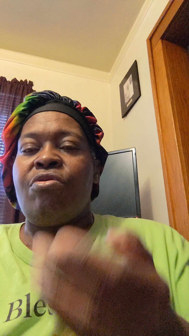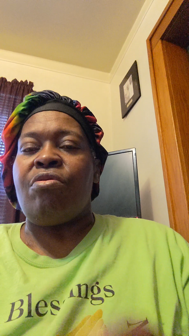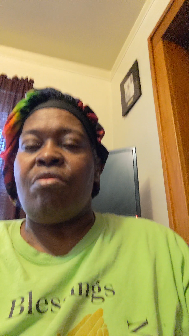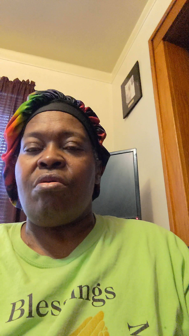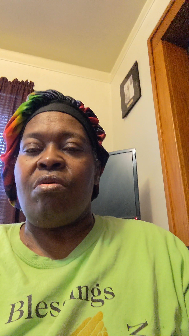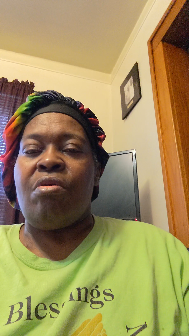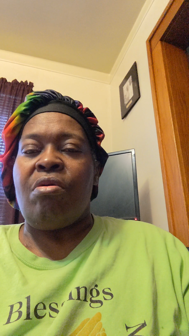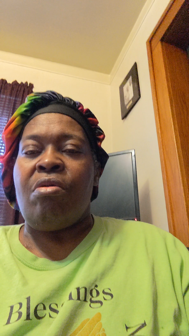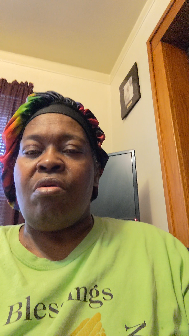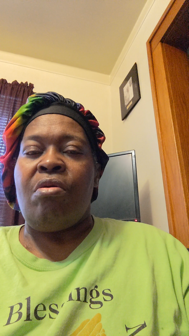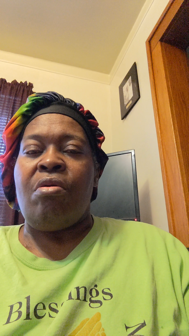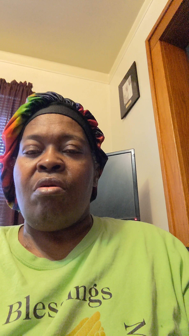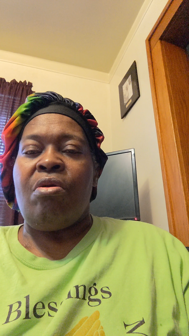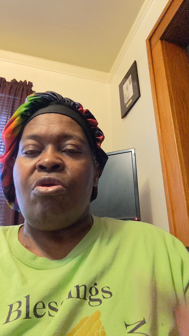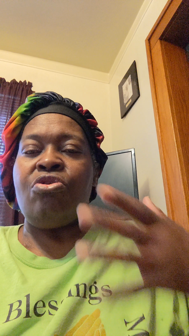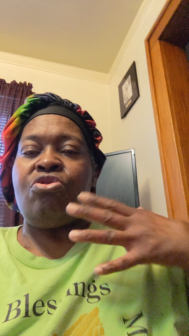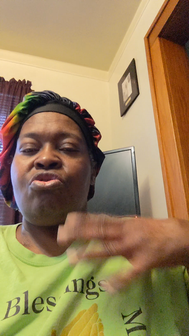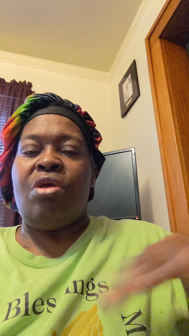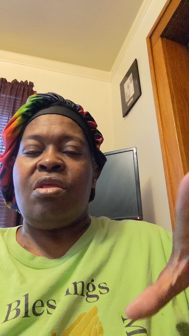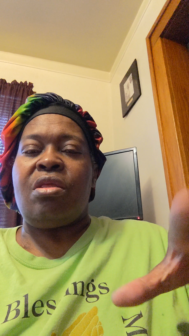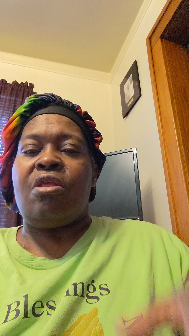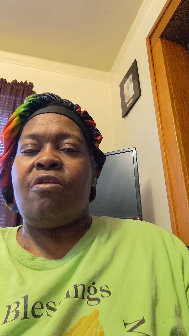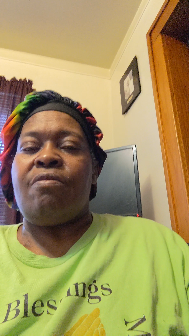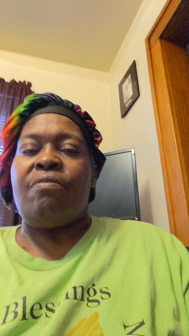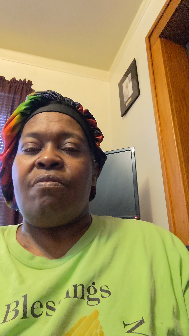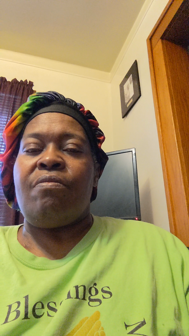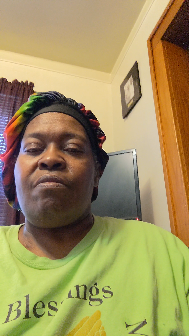dress